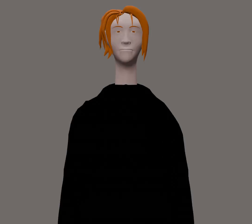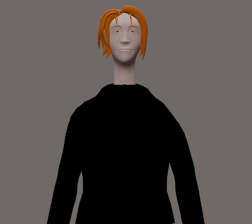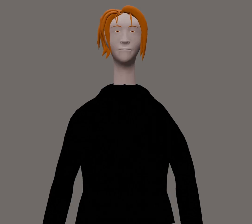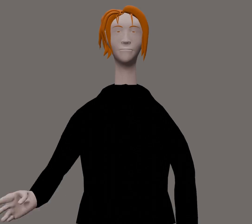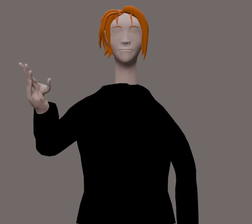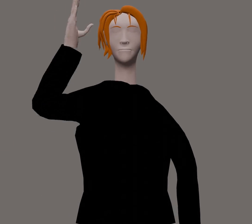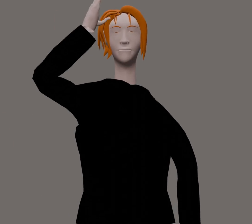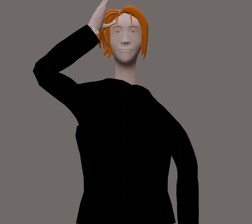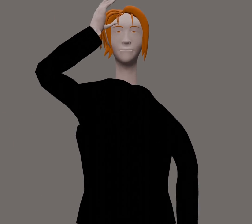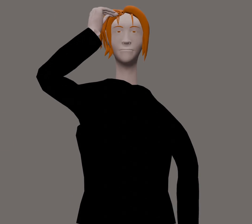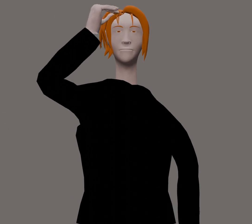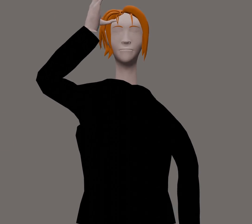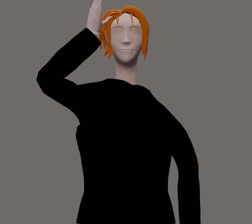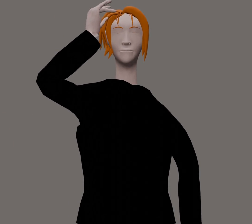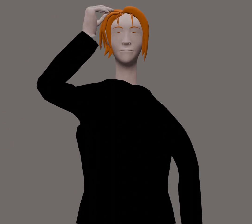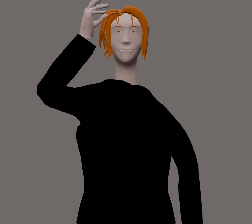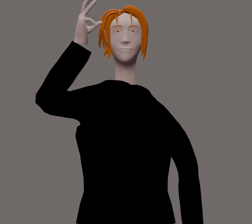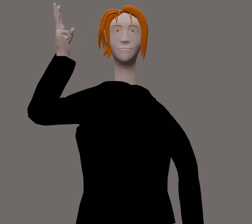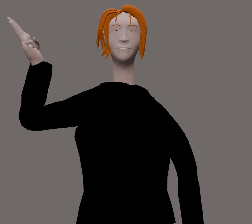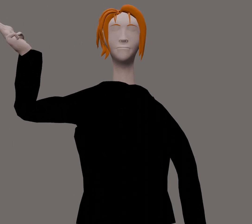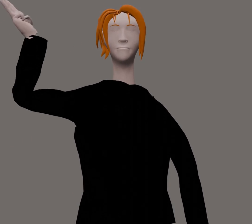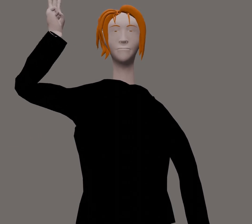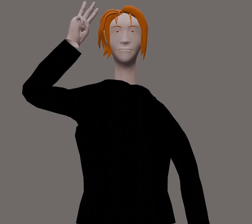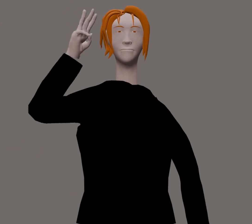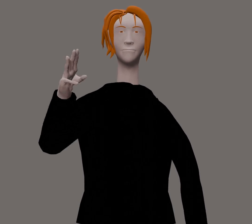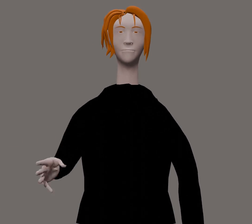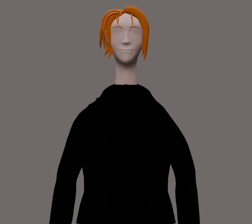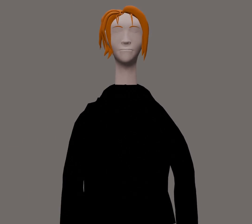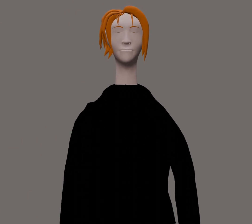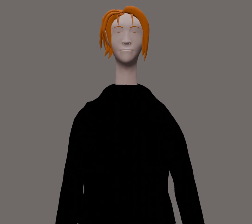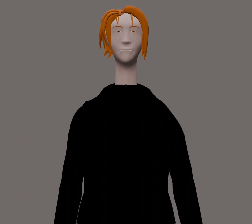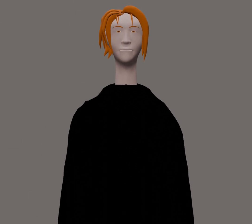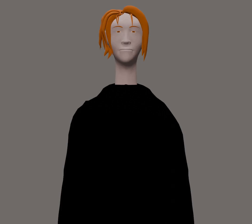Boyscout